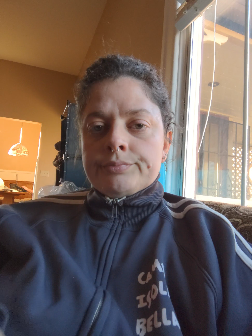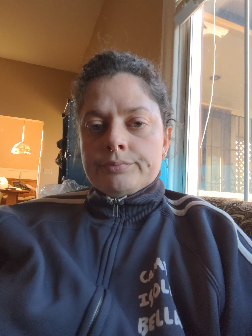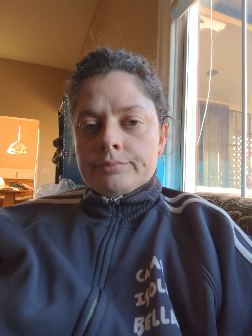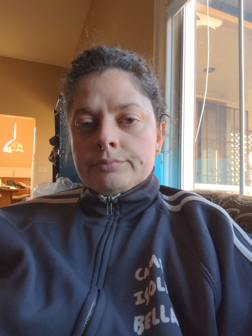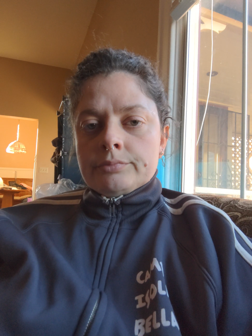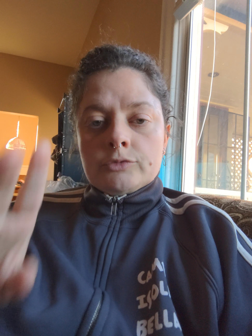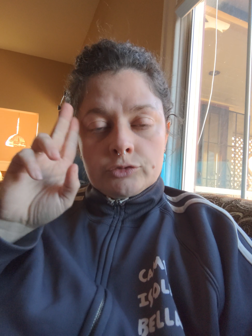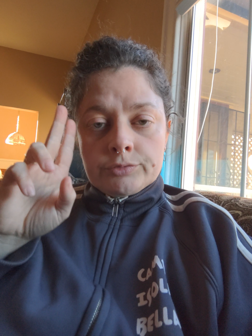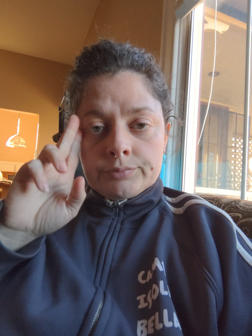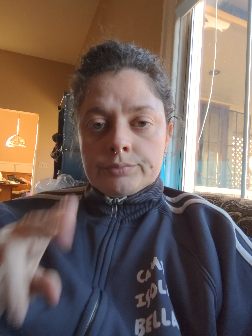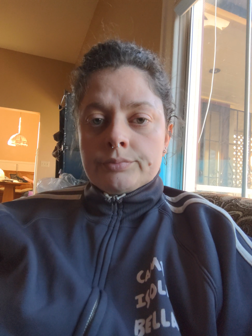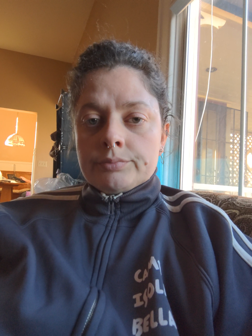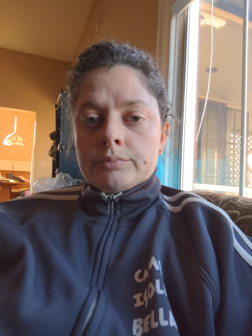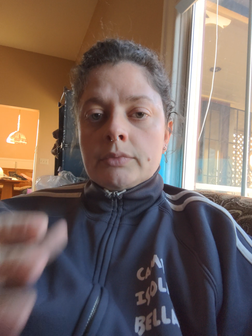uncle